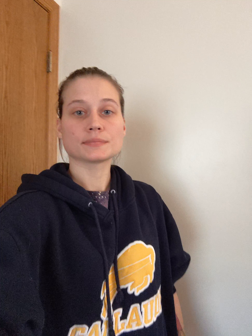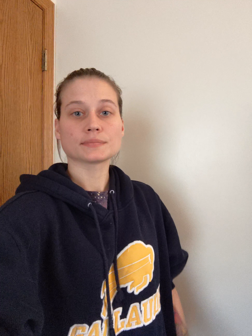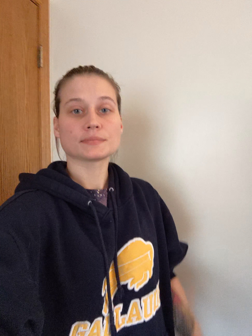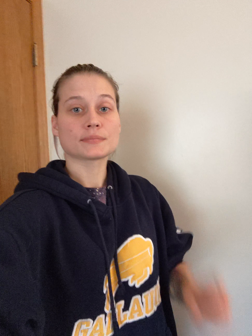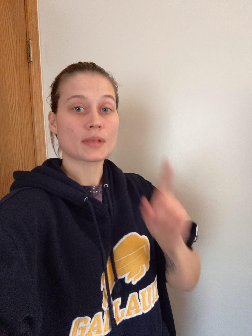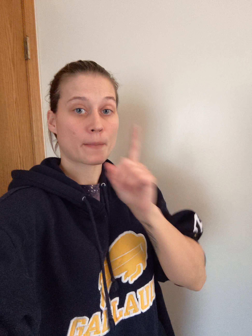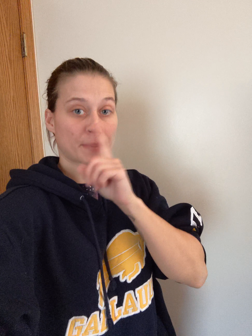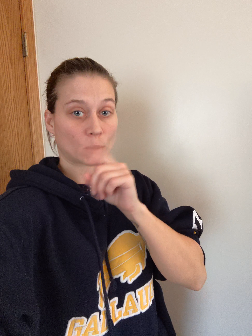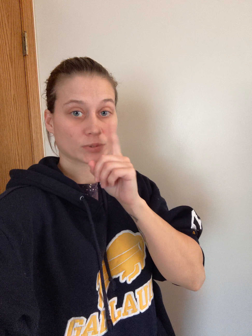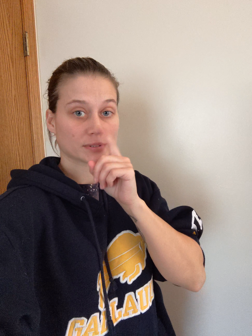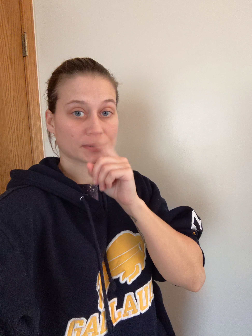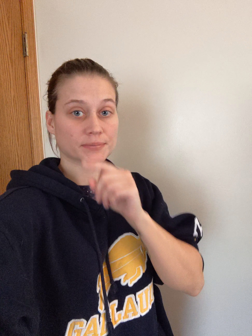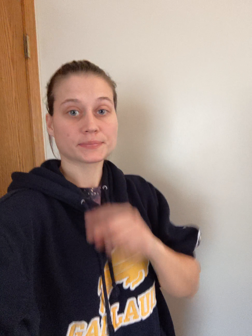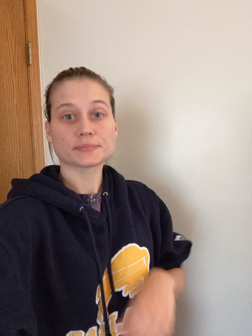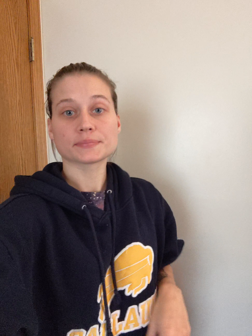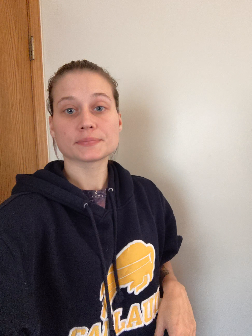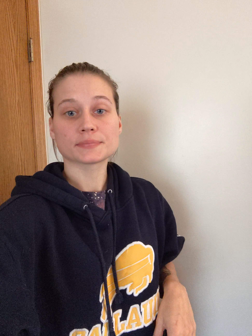mouse